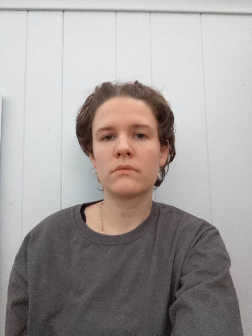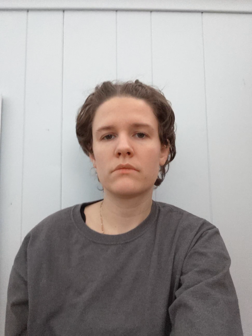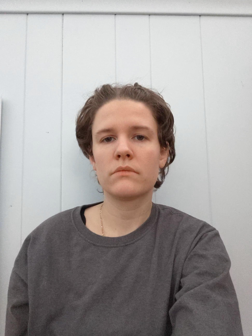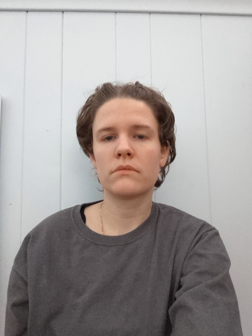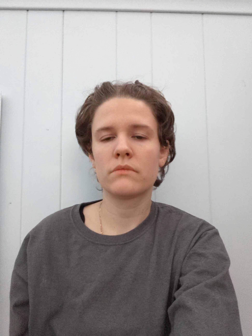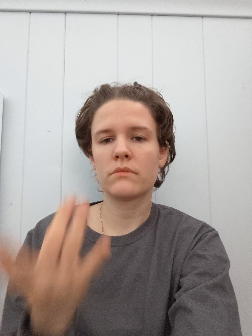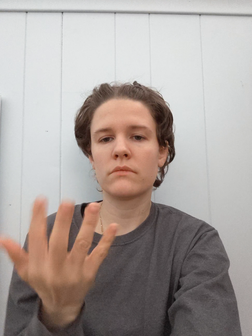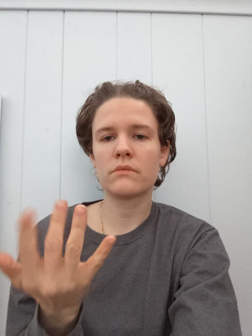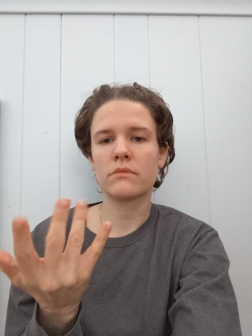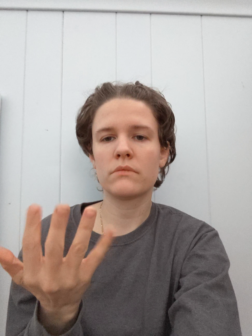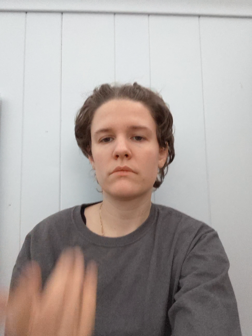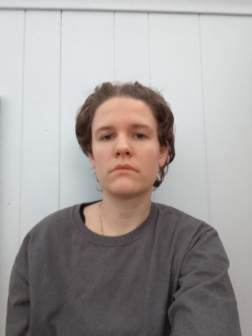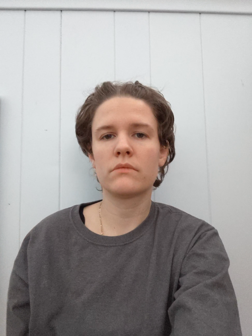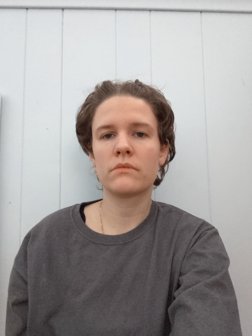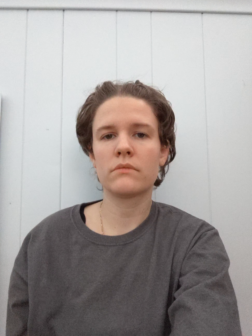wait